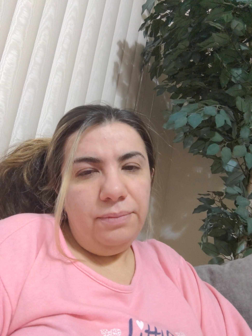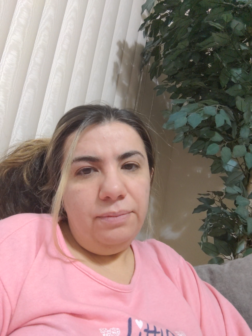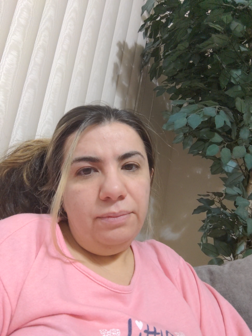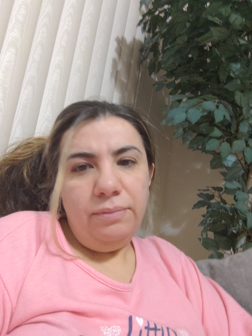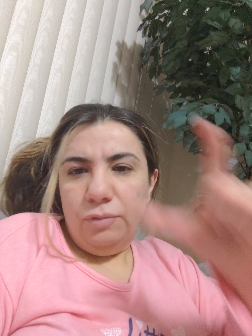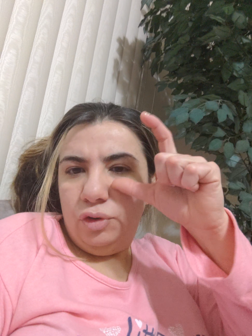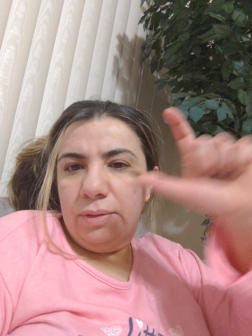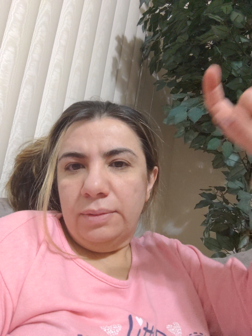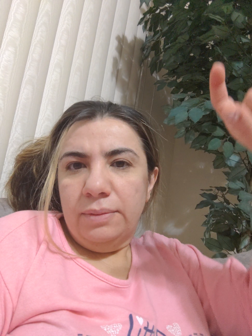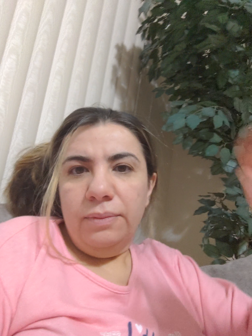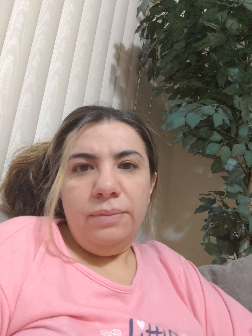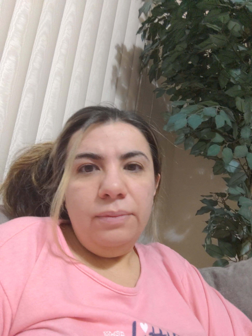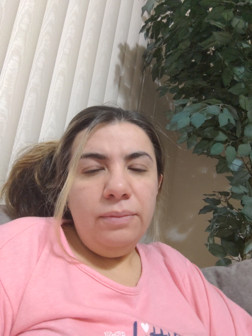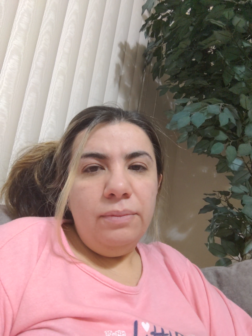moon